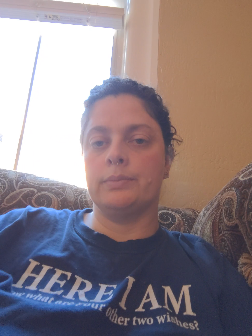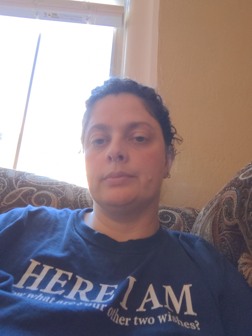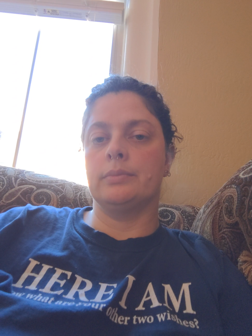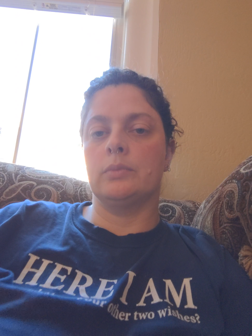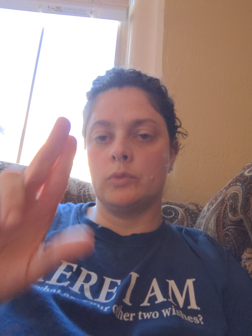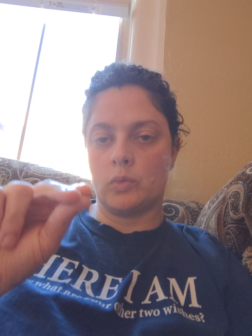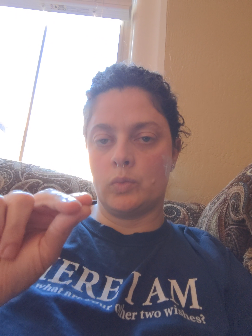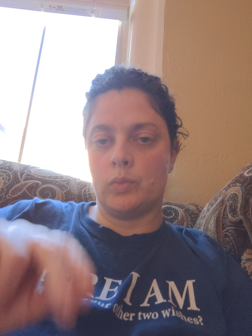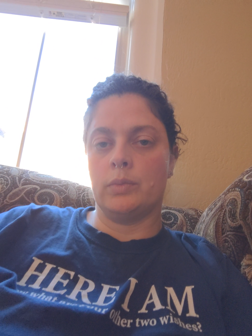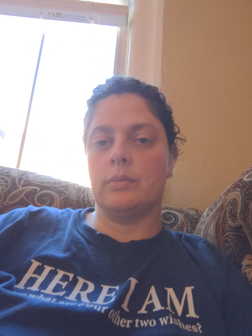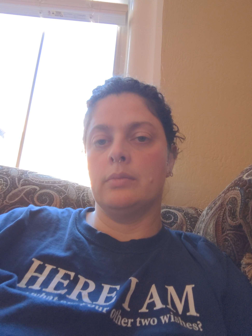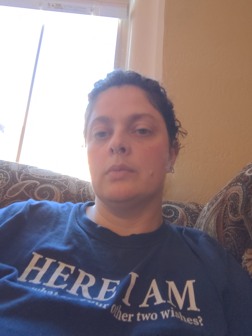no